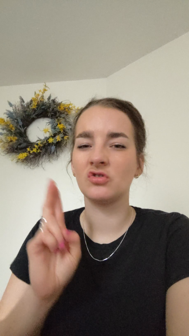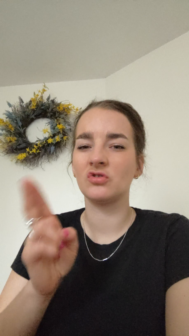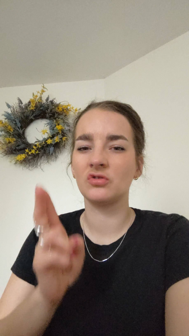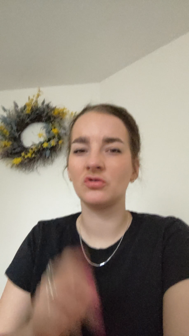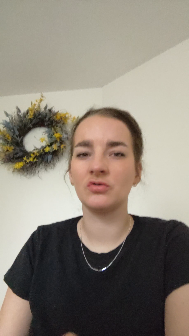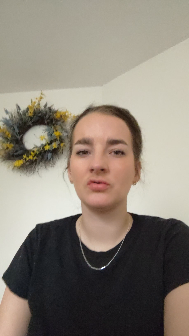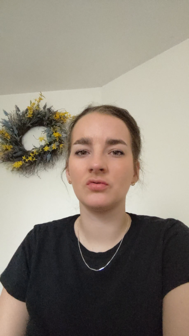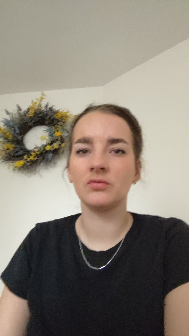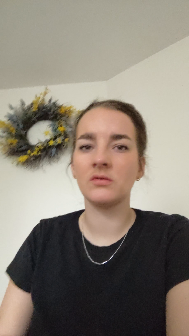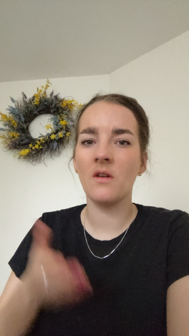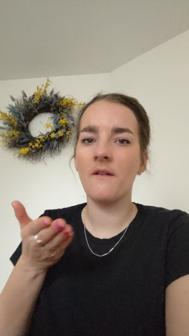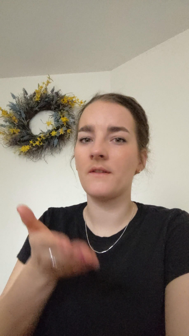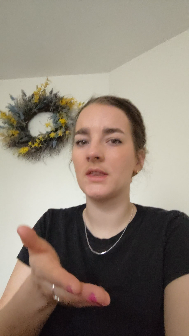oven